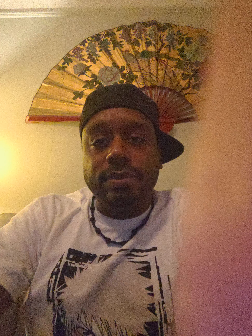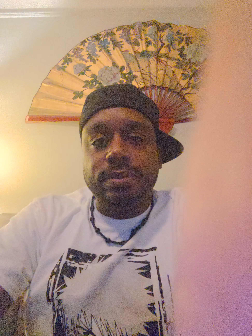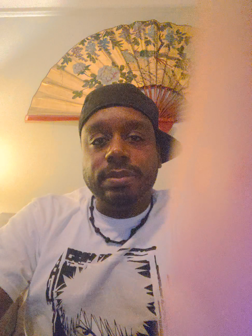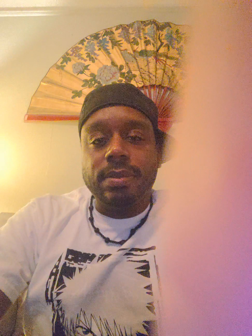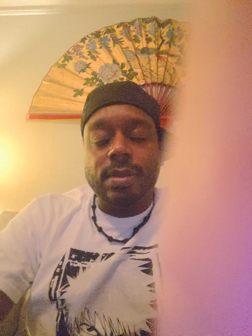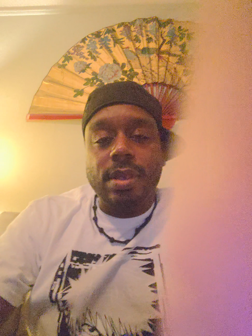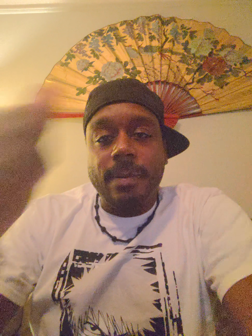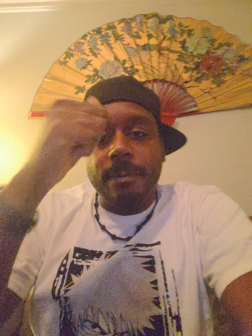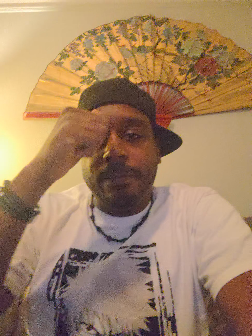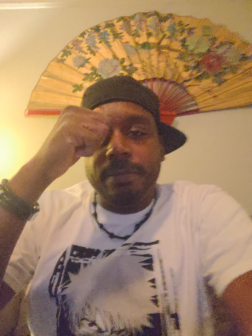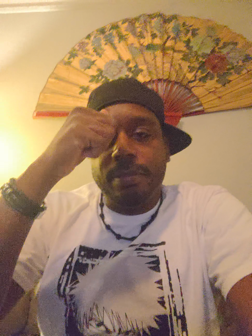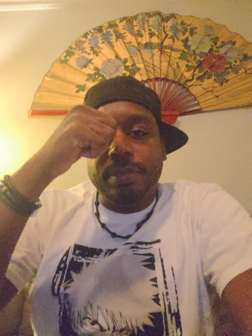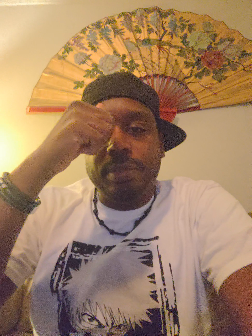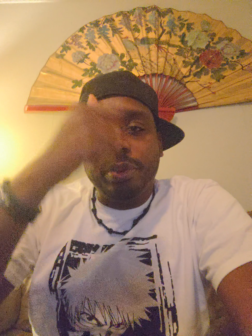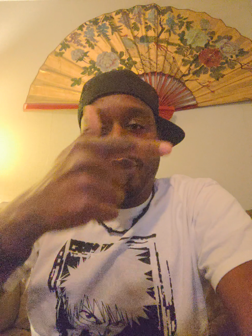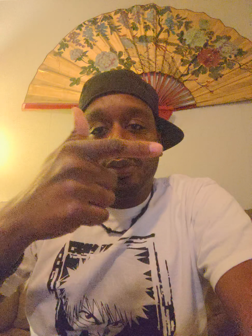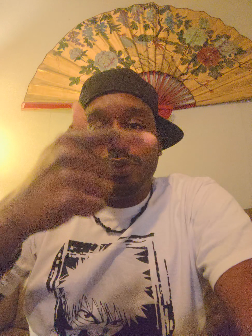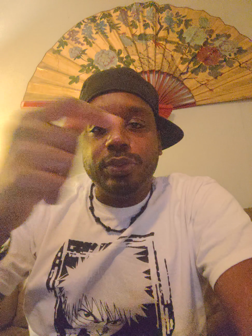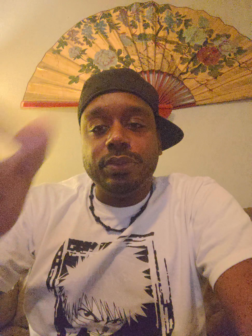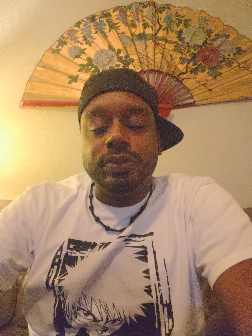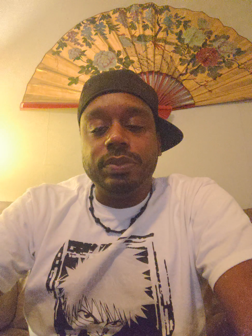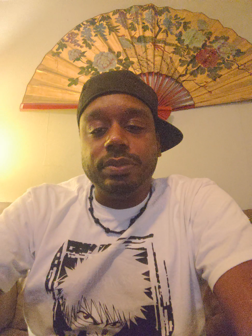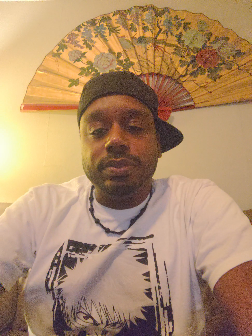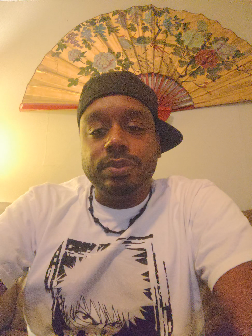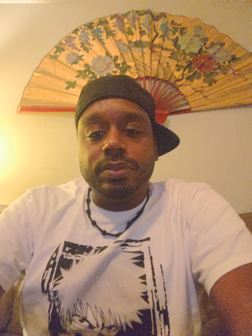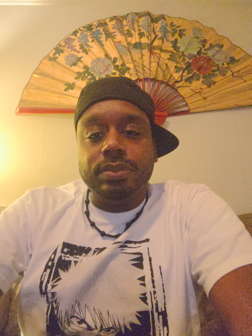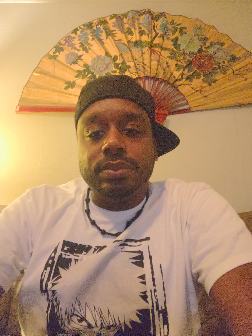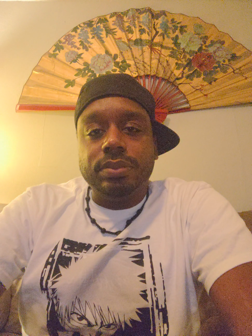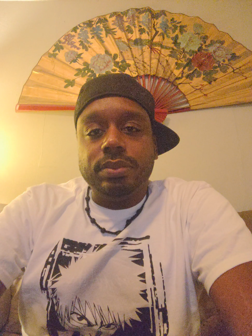brother